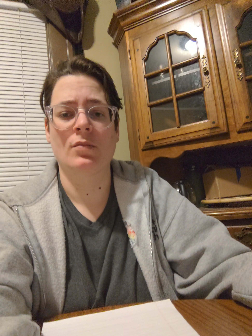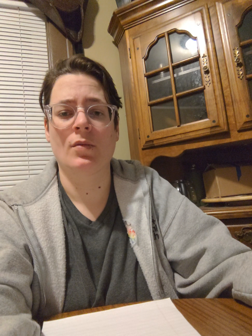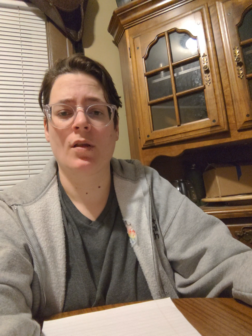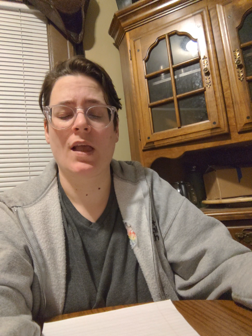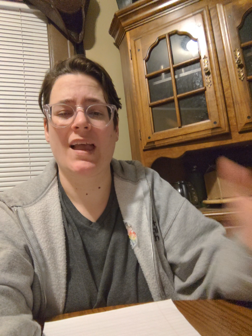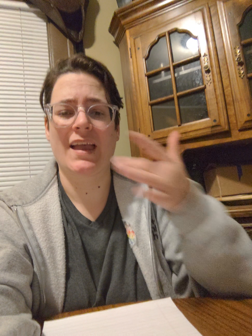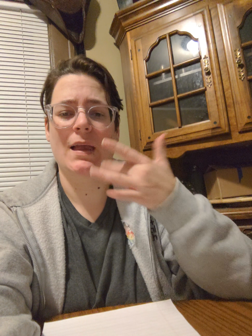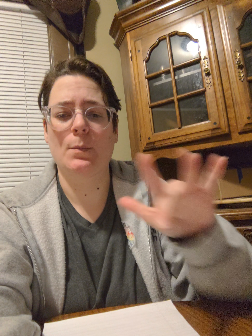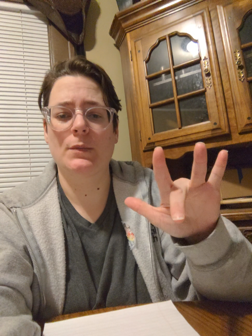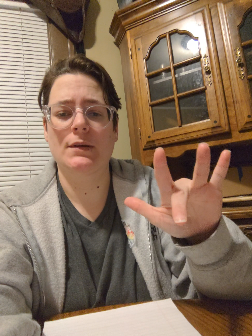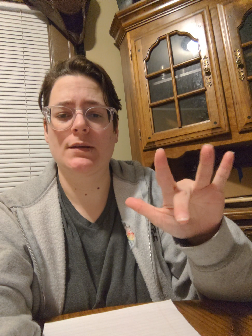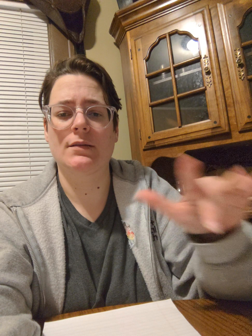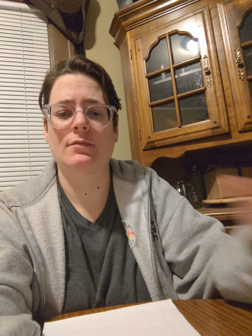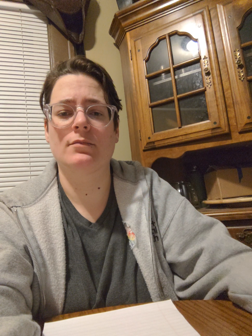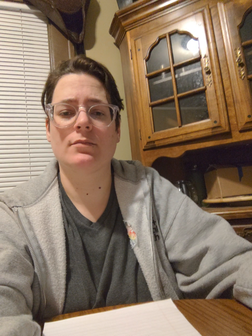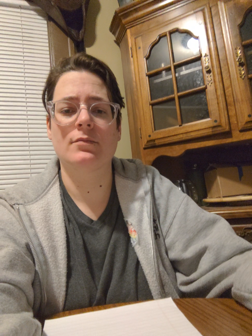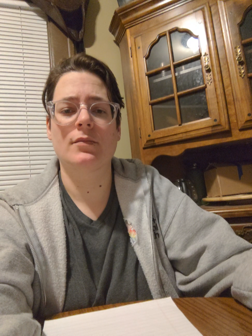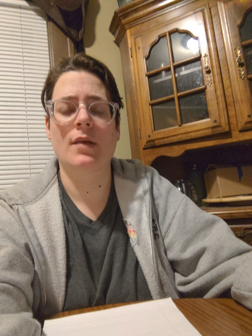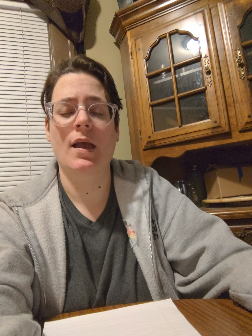empty